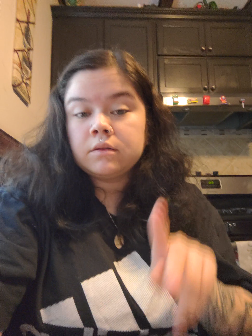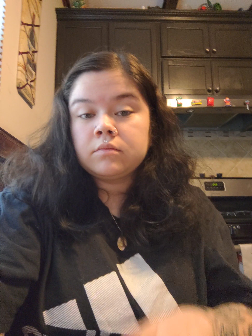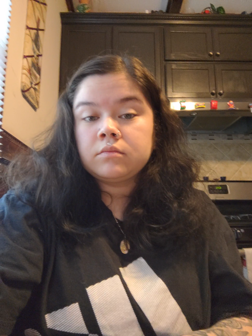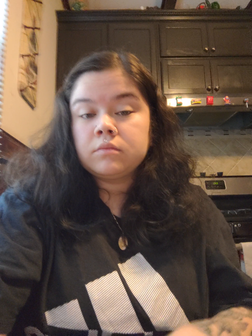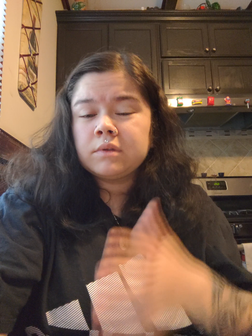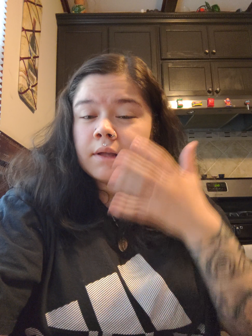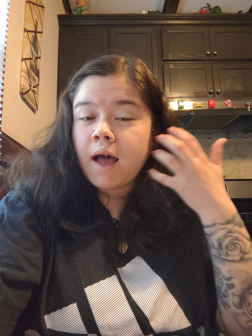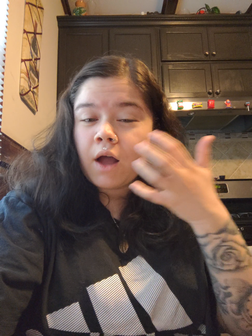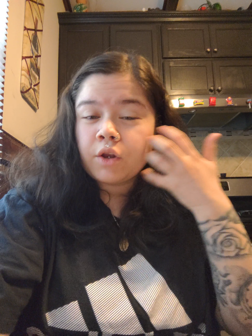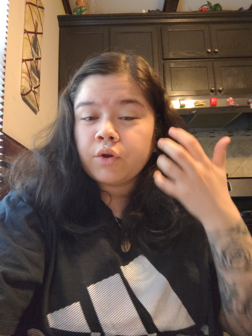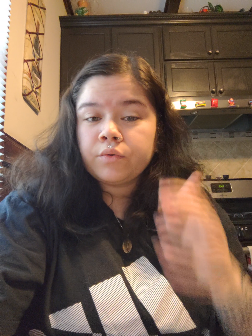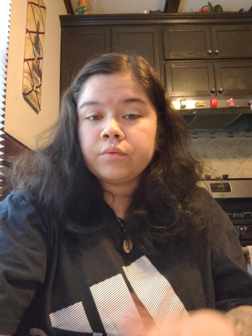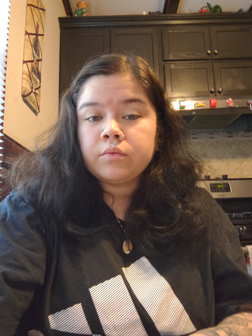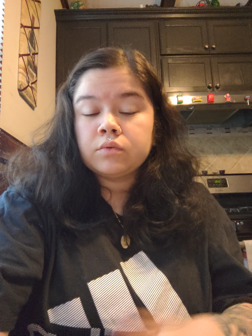tiger